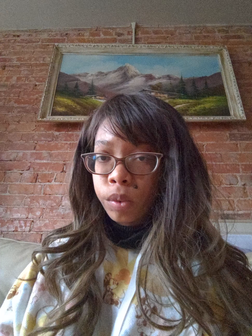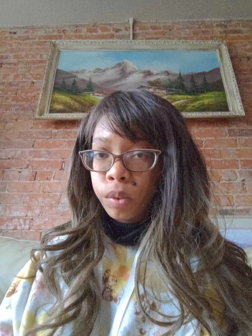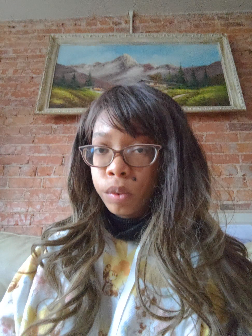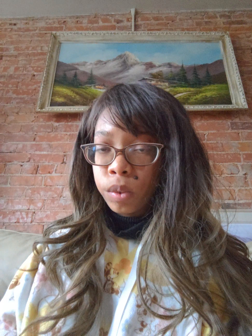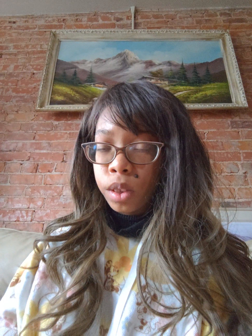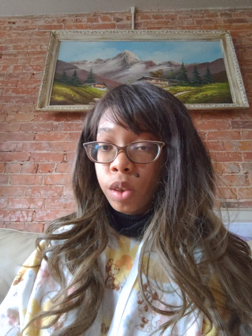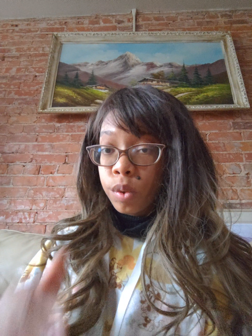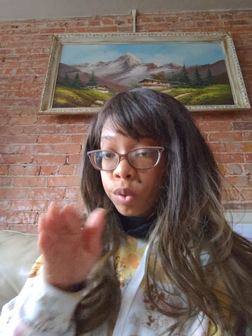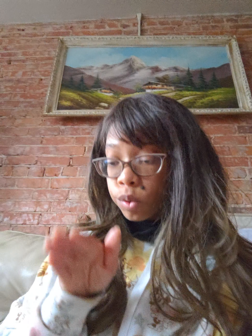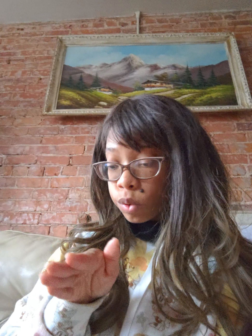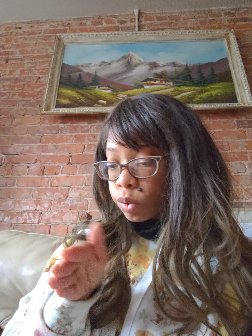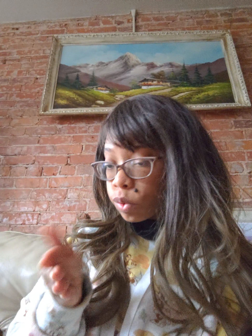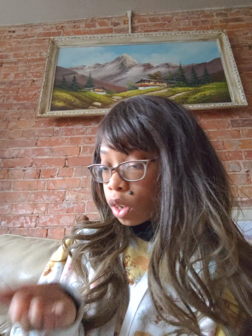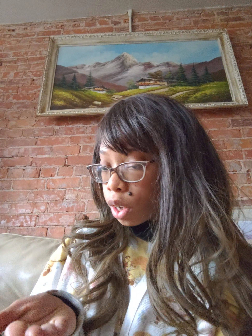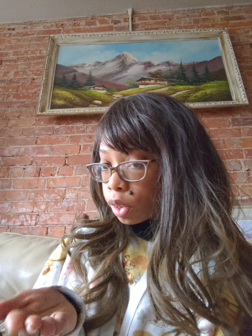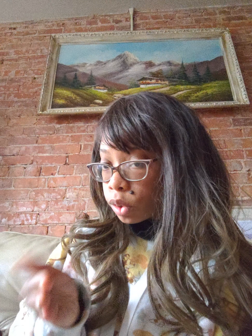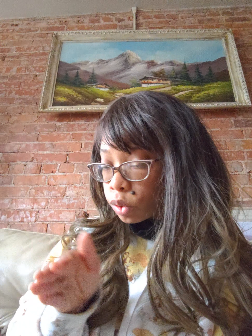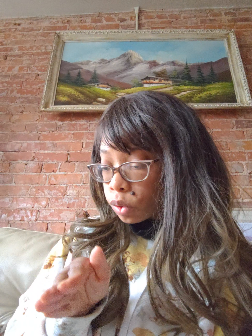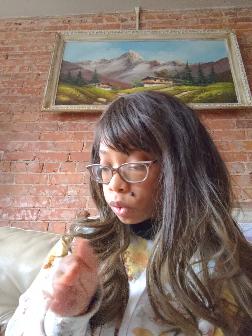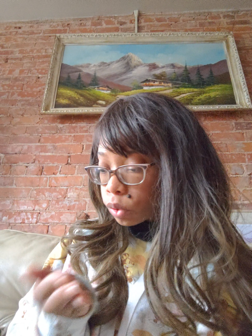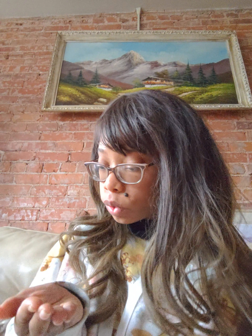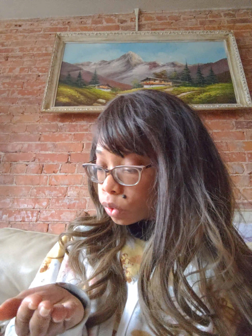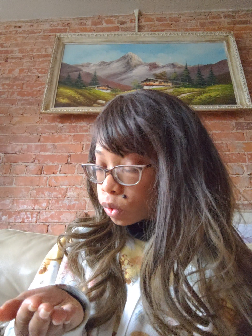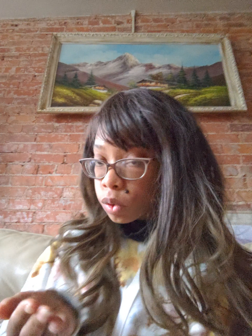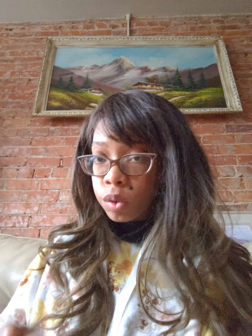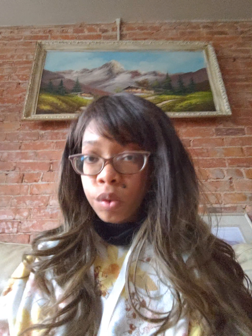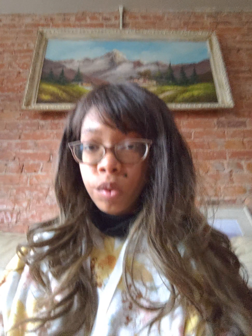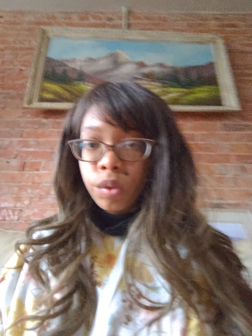book